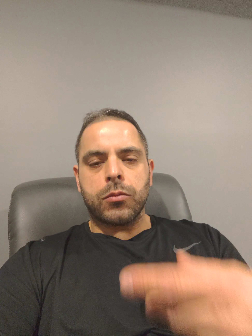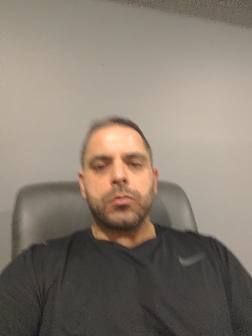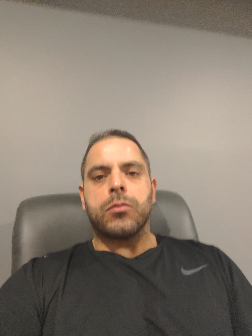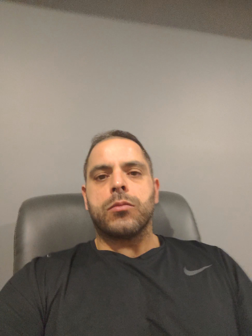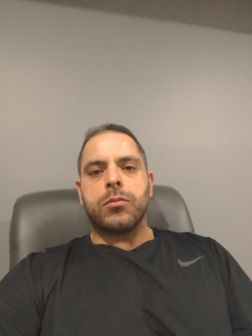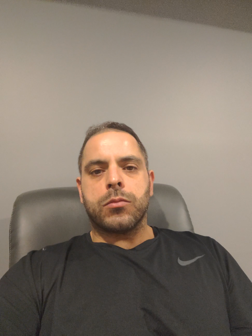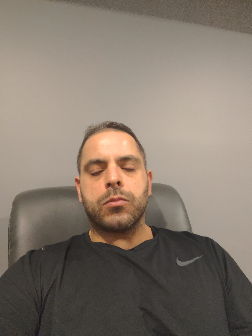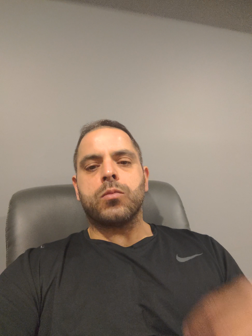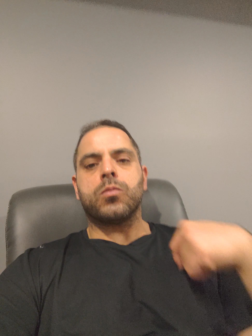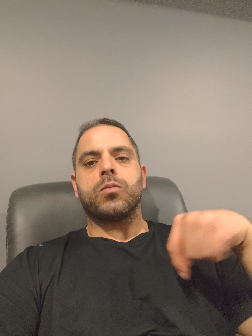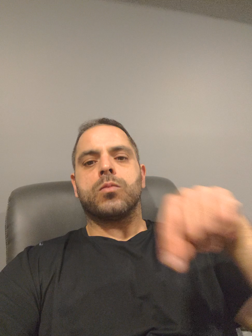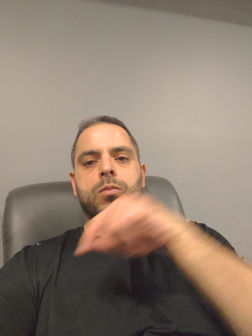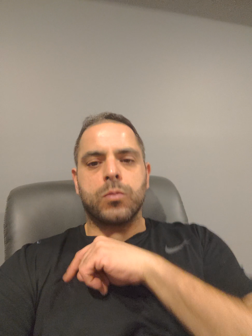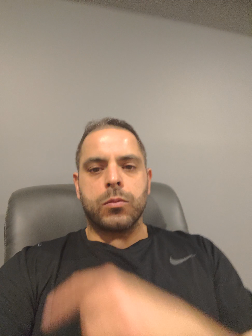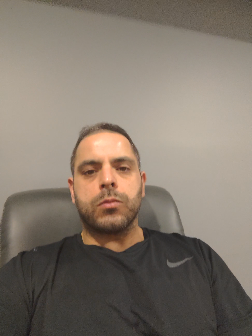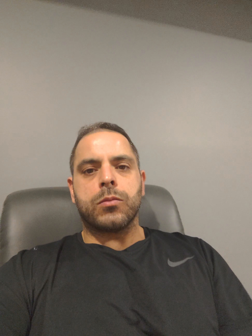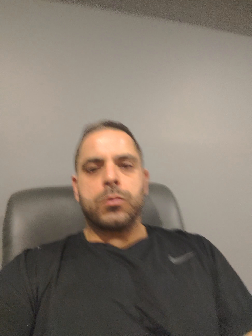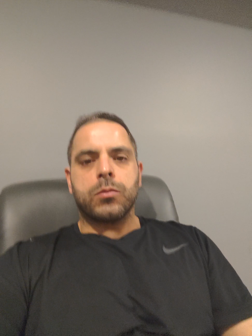we